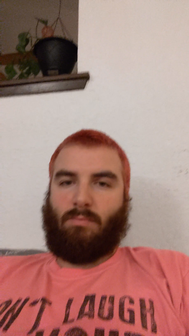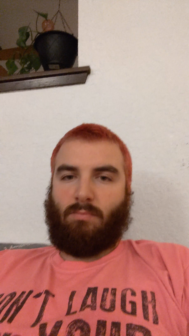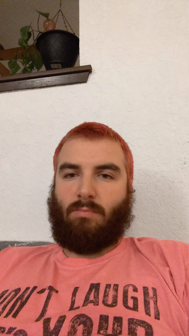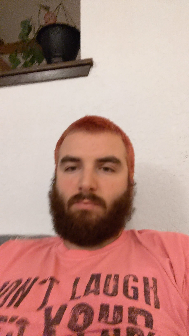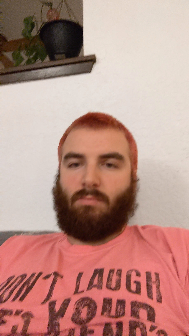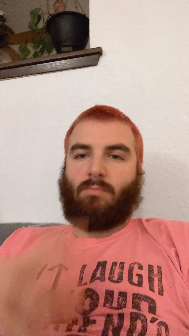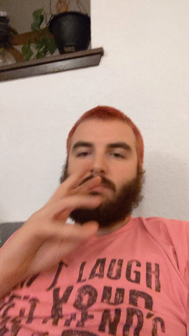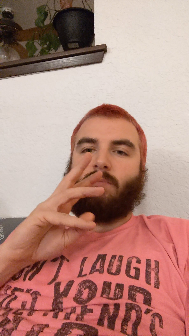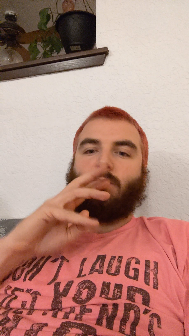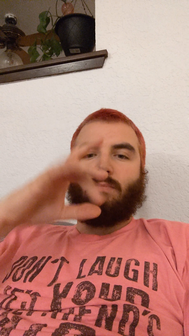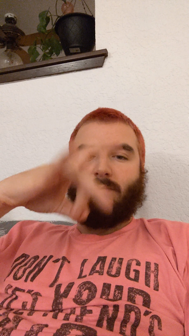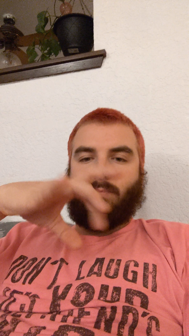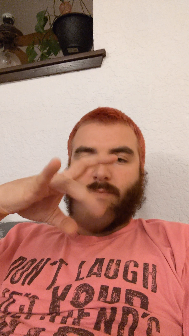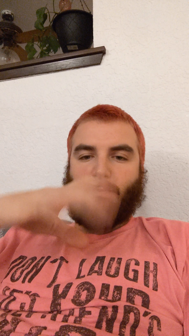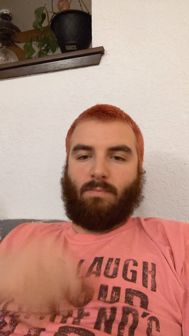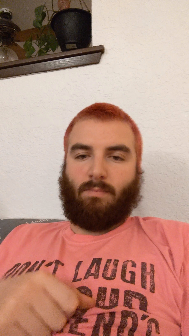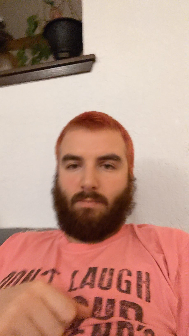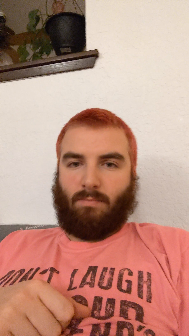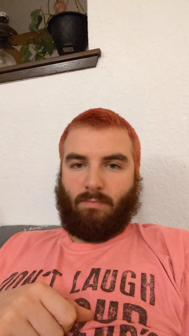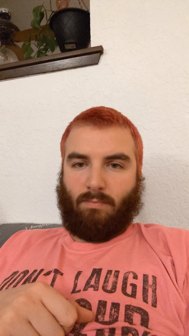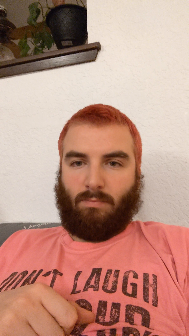melon